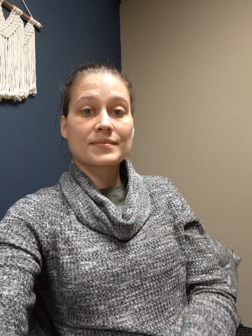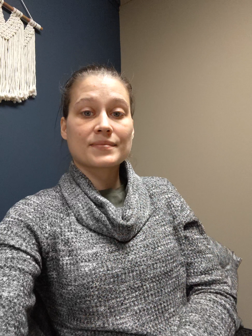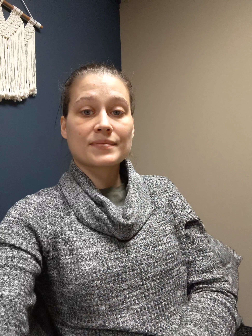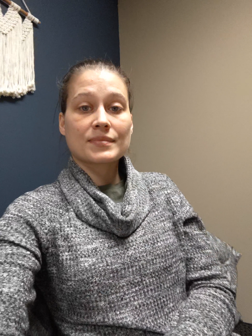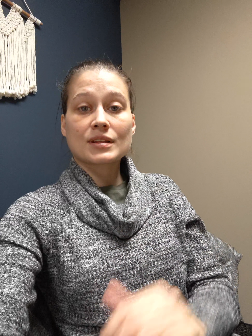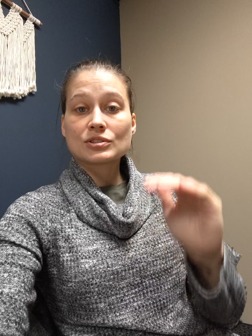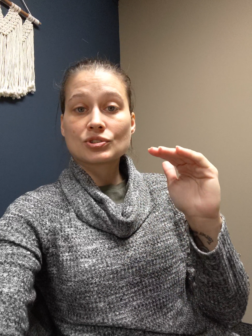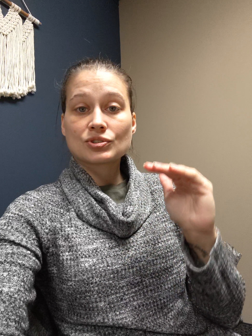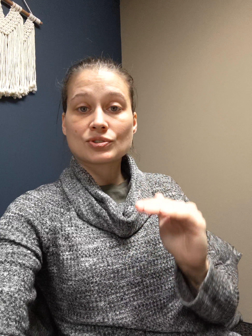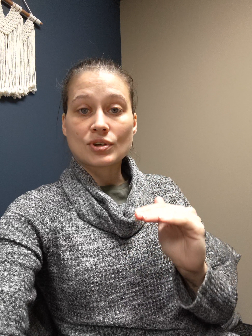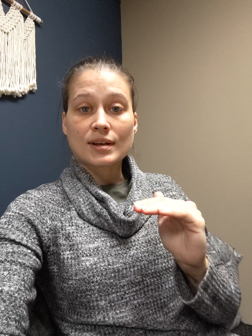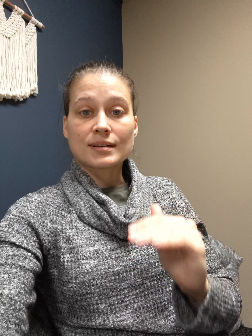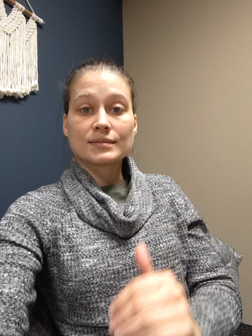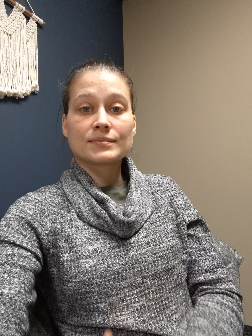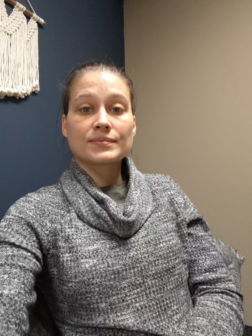child